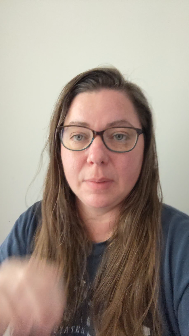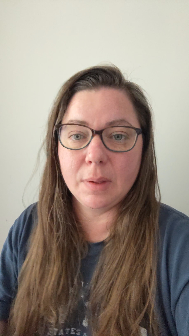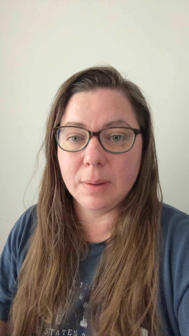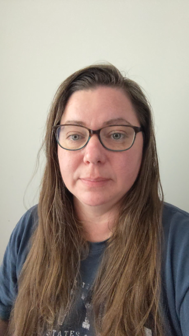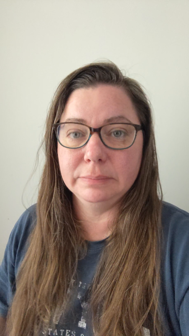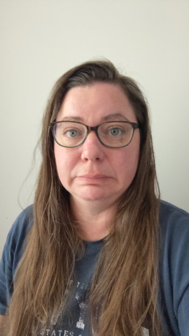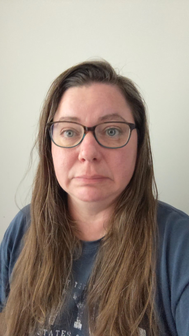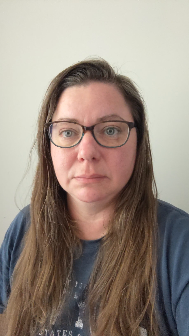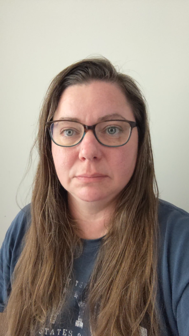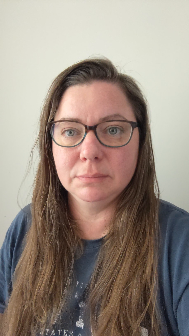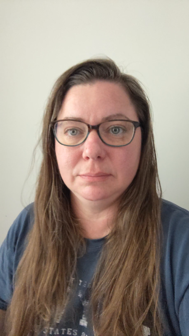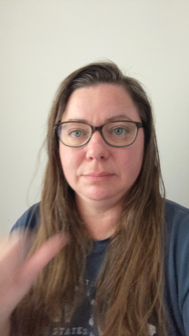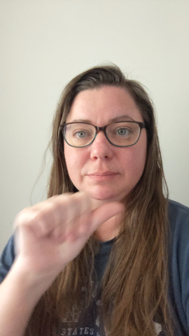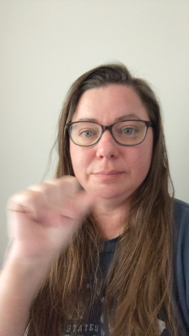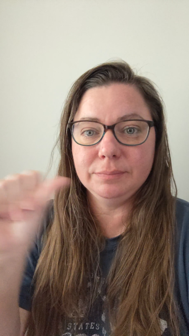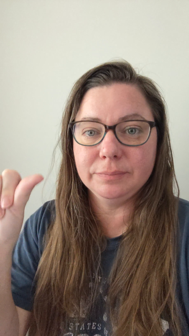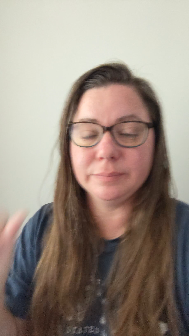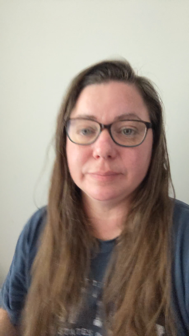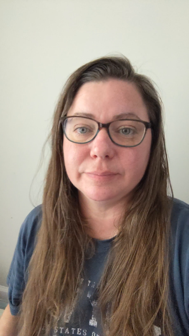a